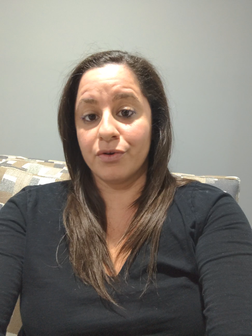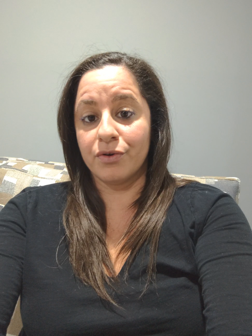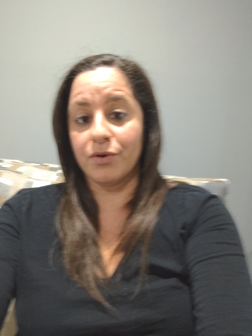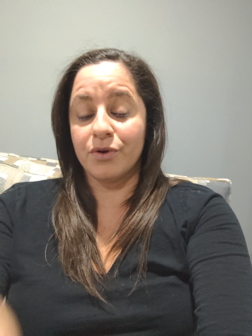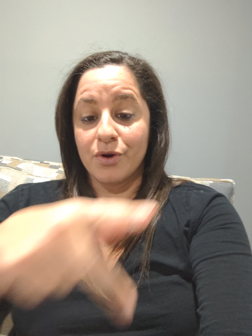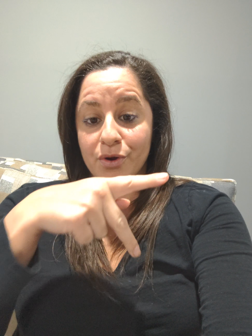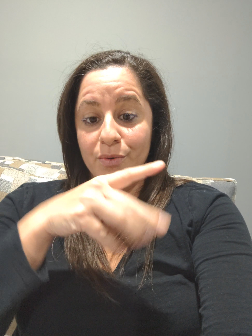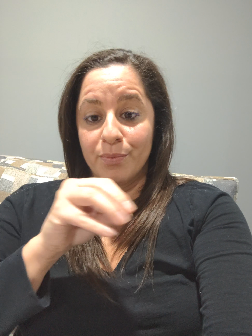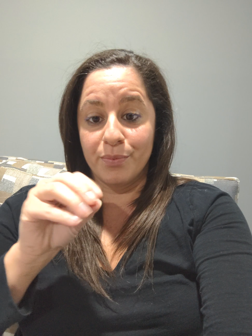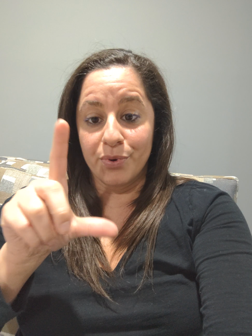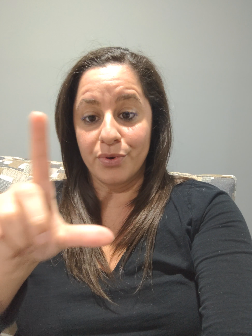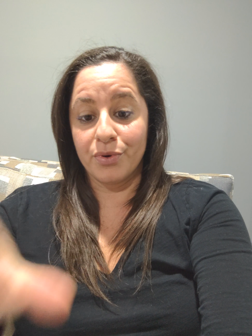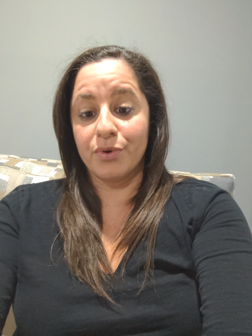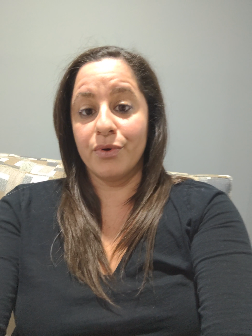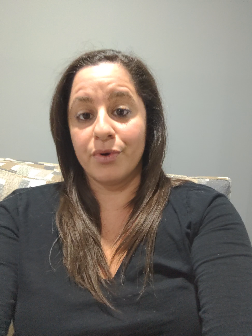pool